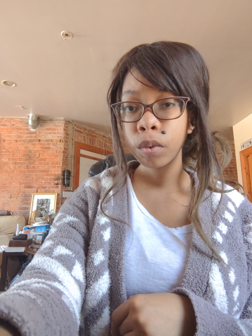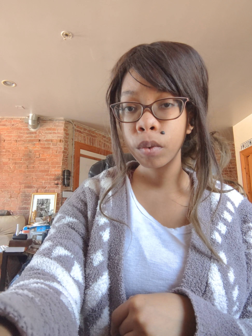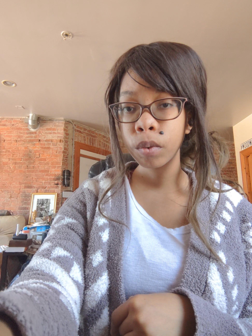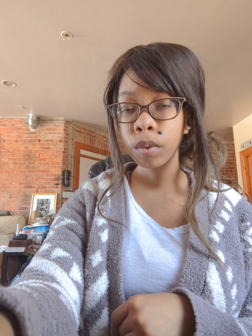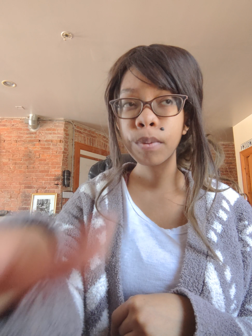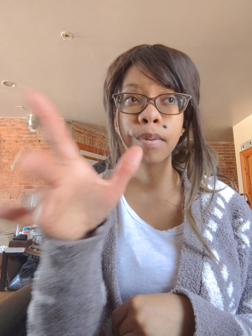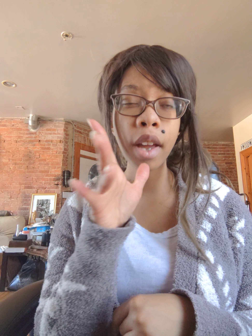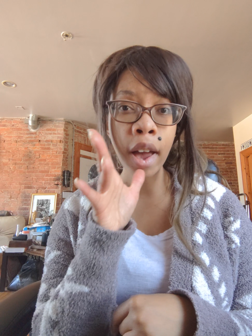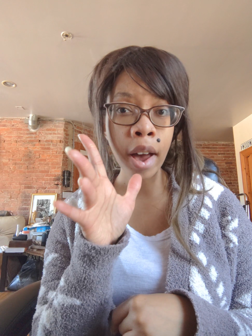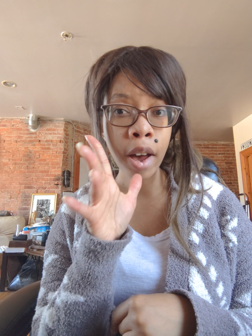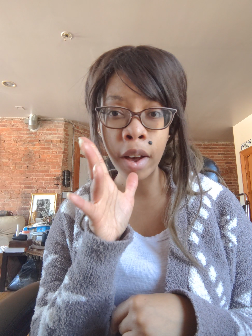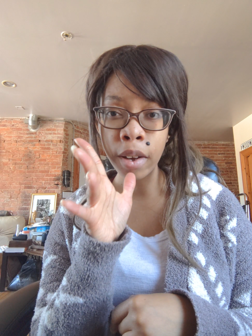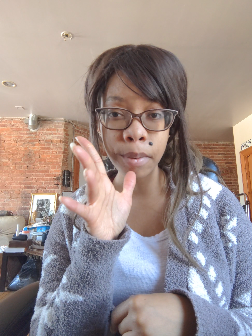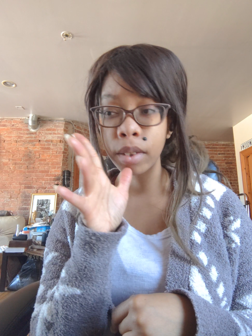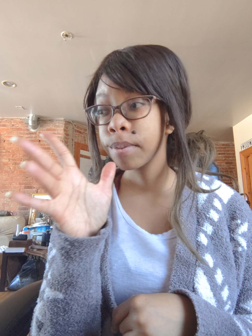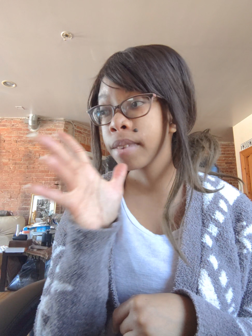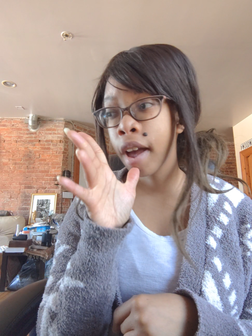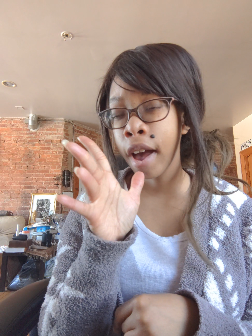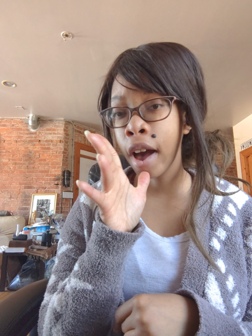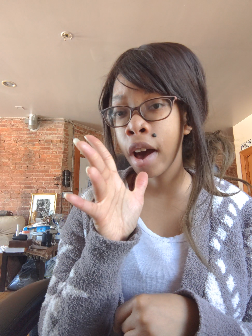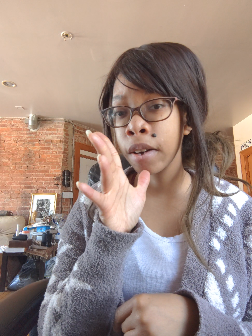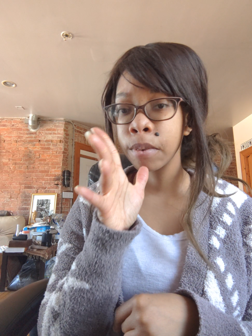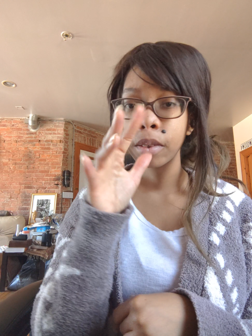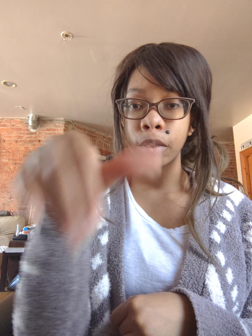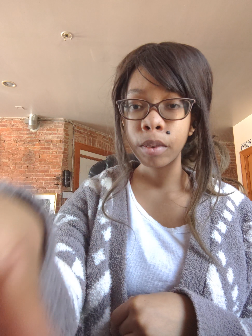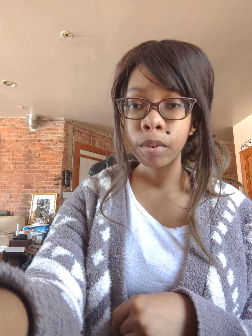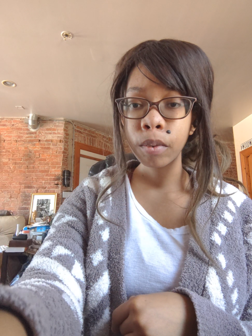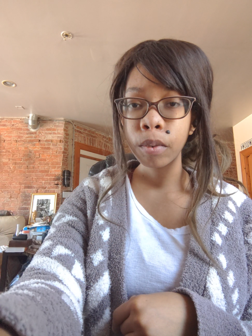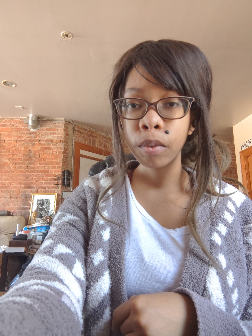mom